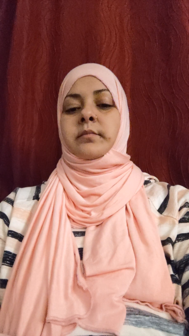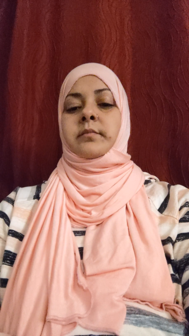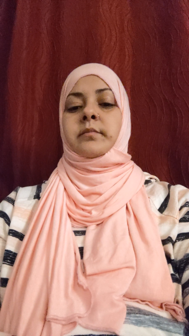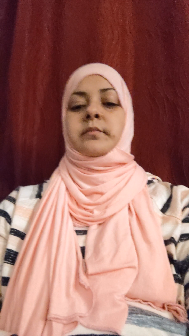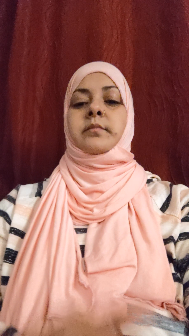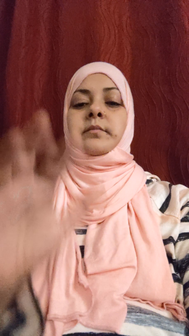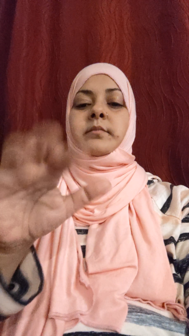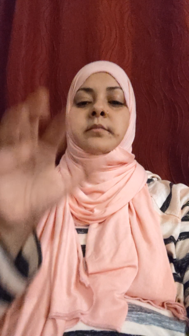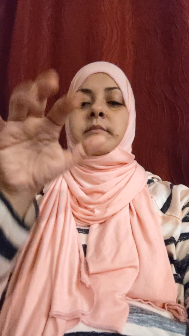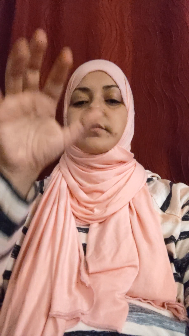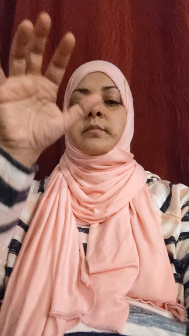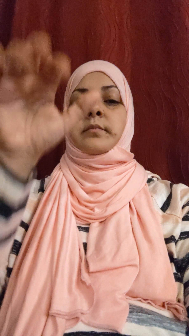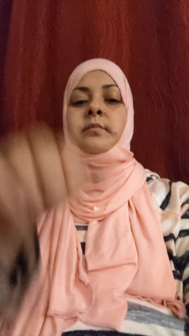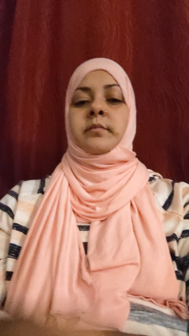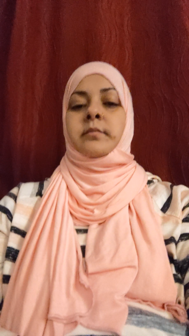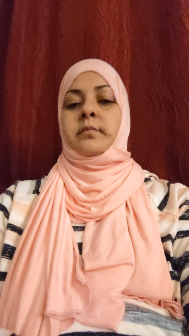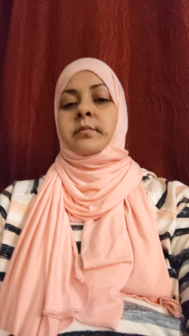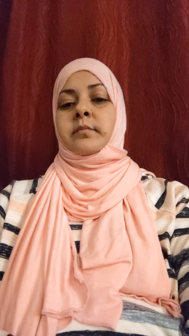climb